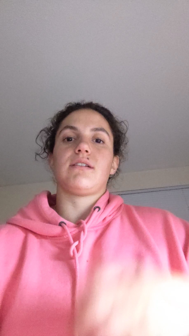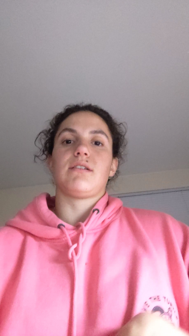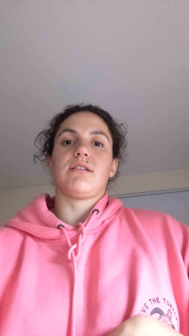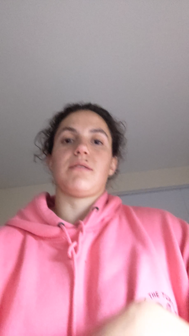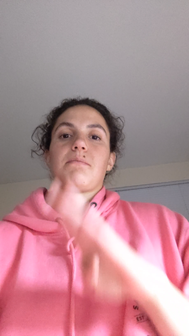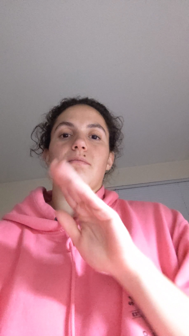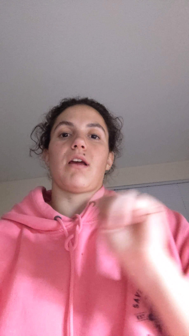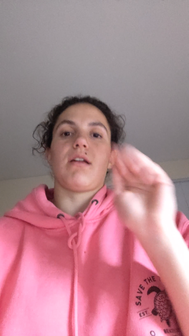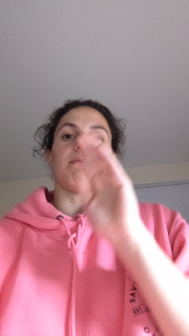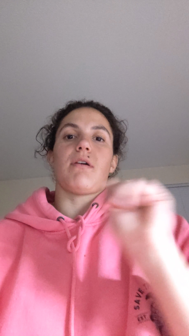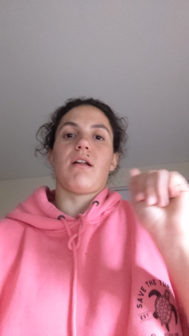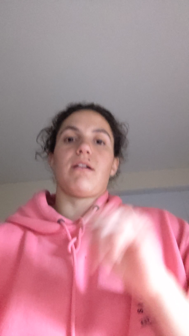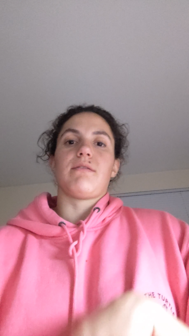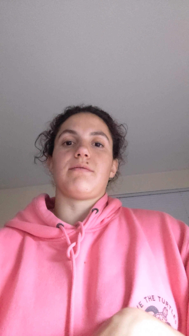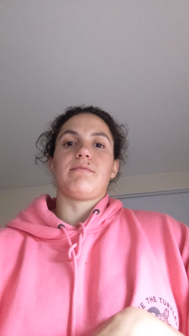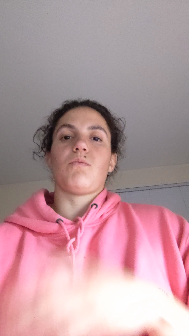baa baa